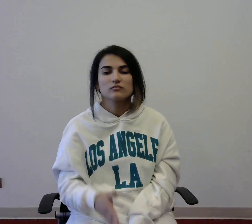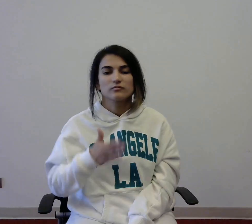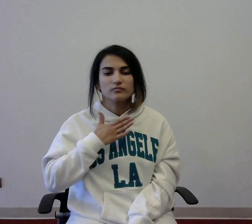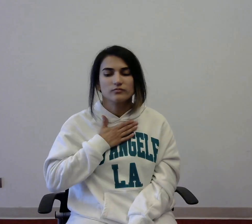mən